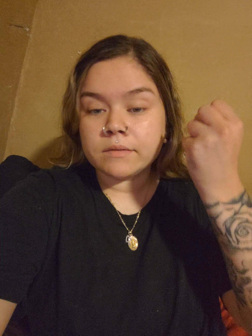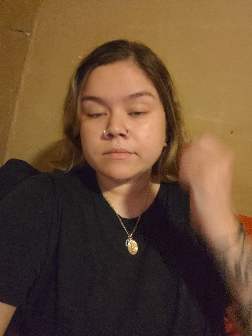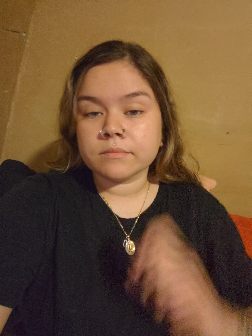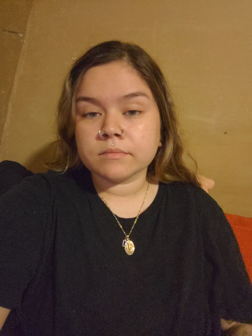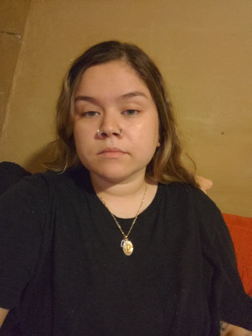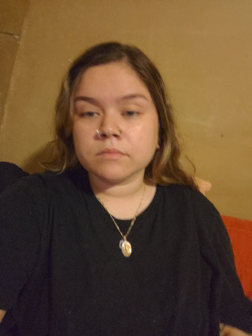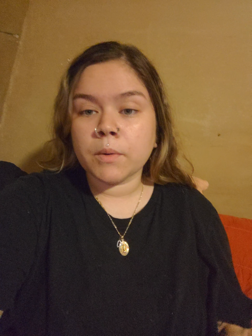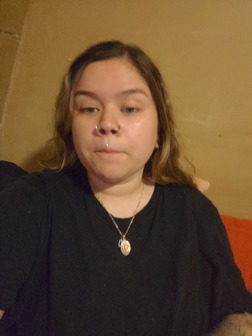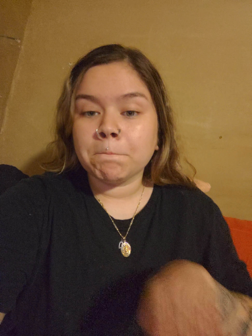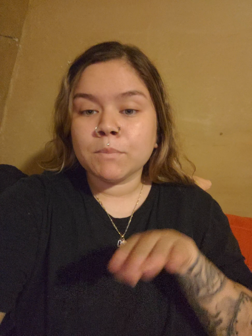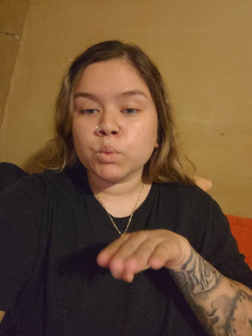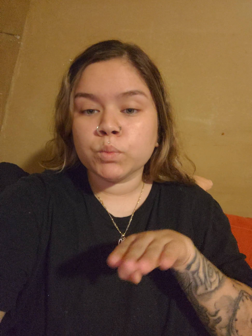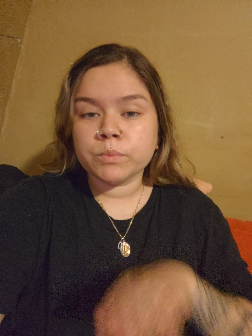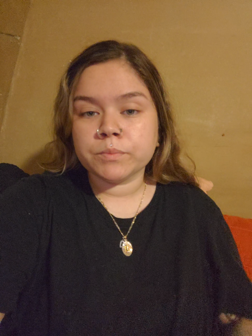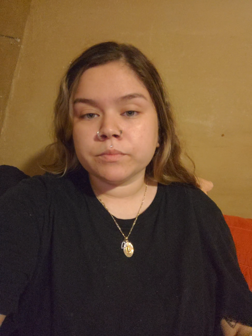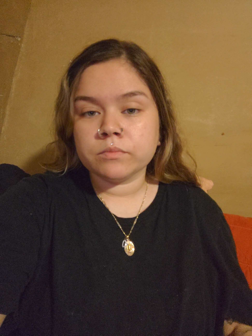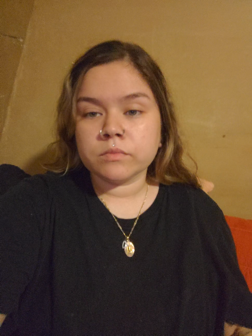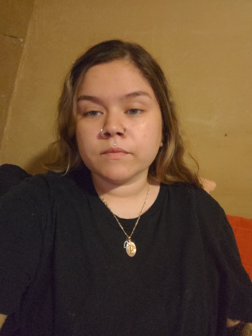boots